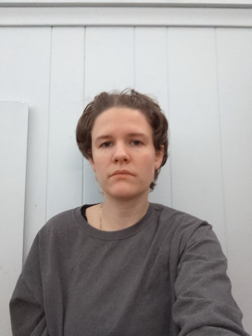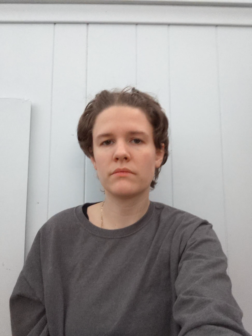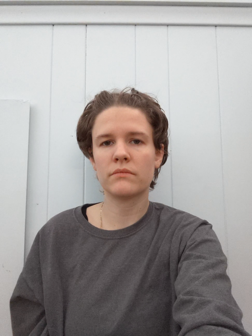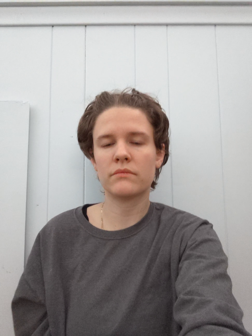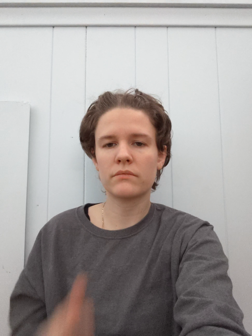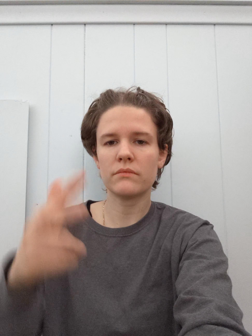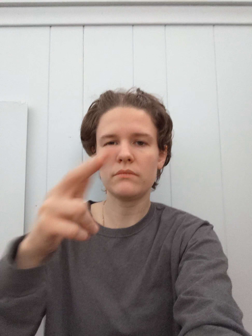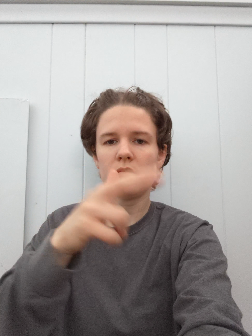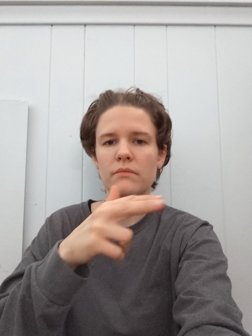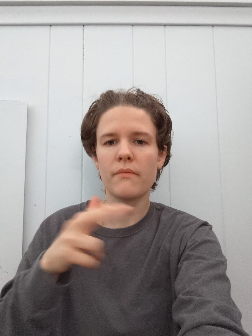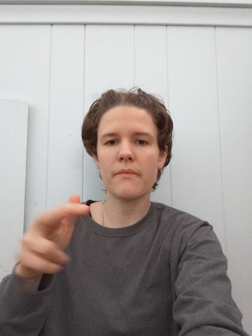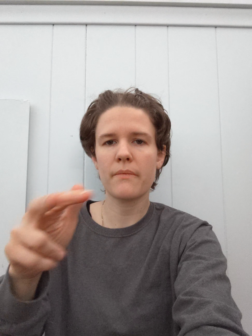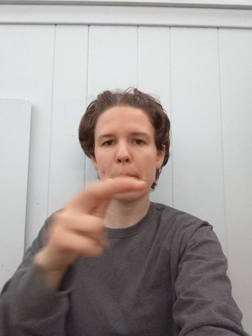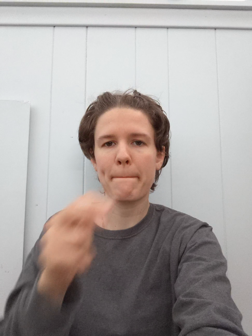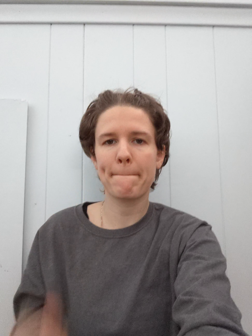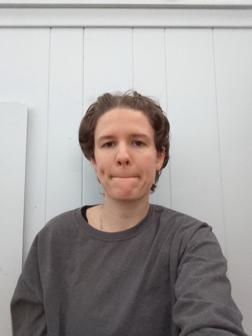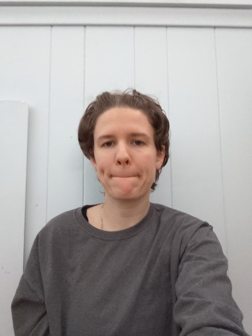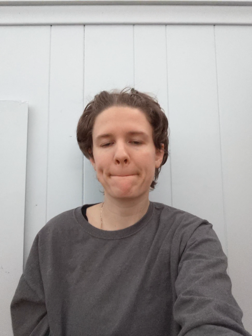helicopter